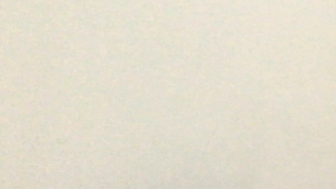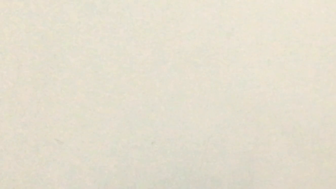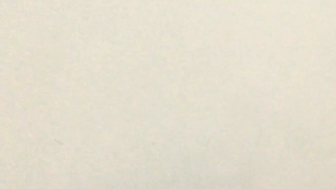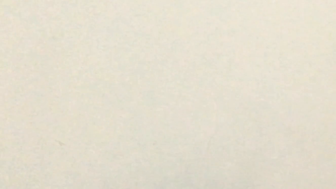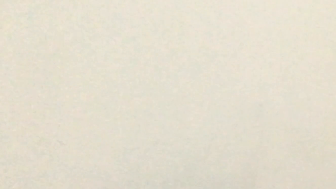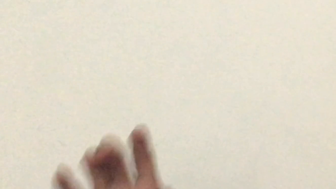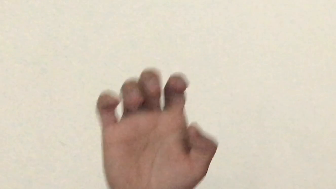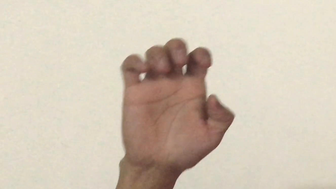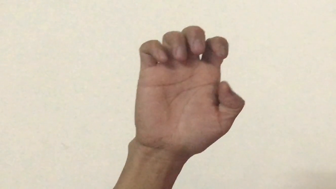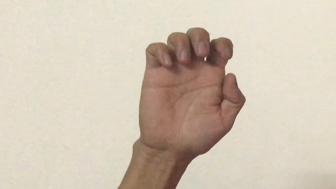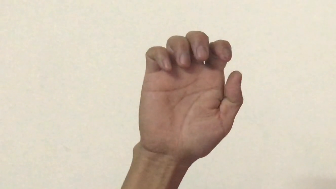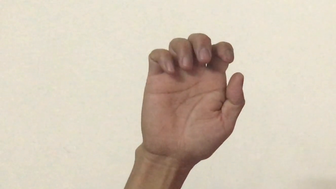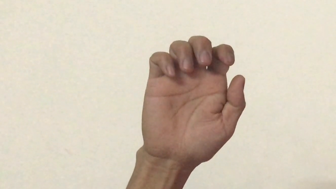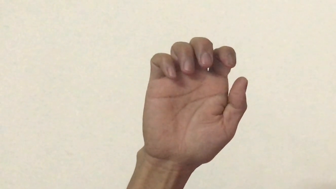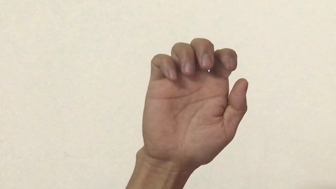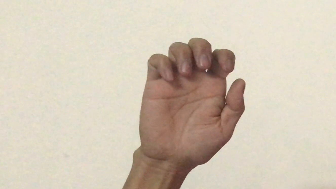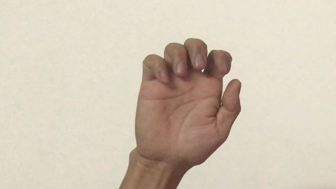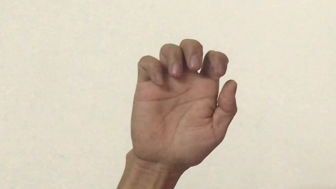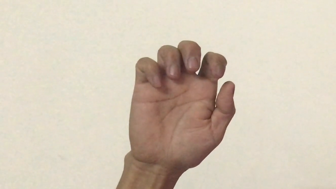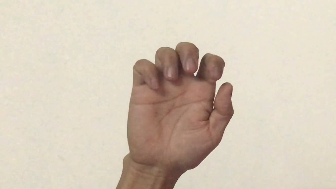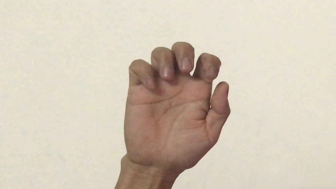स